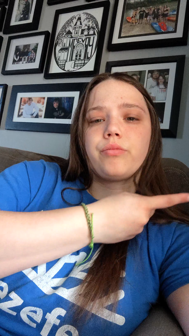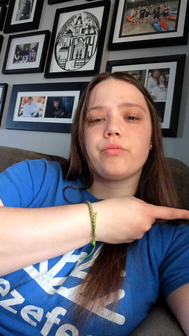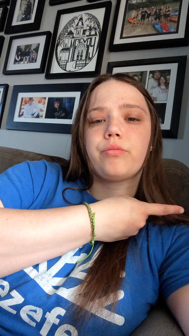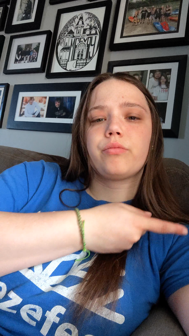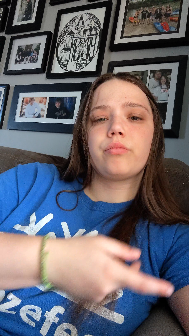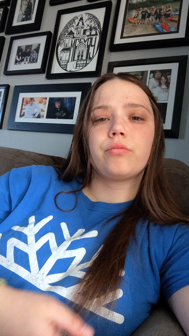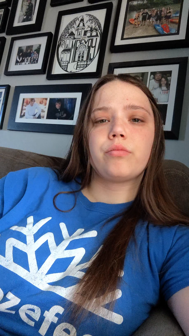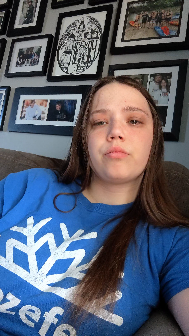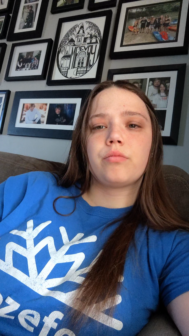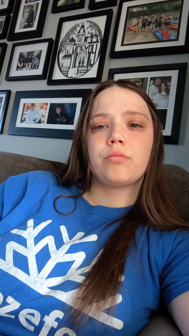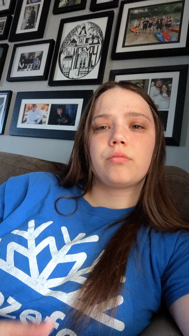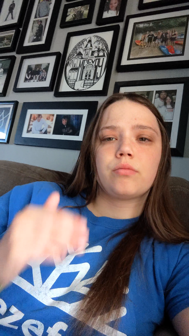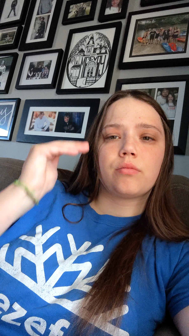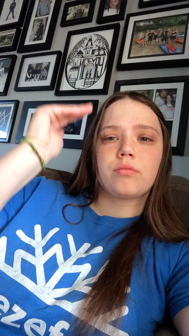big